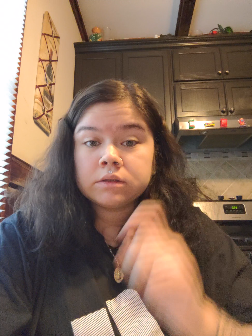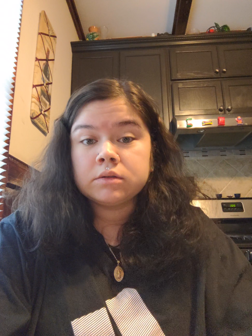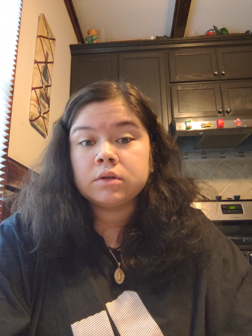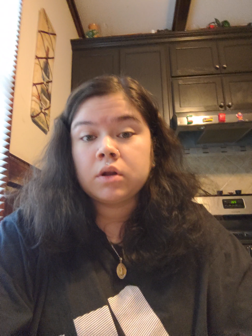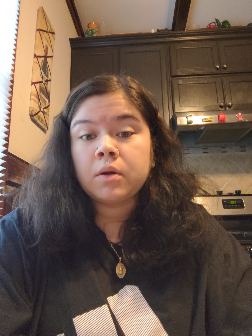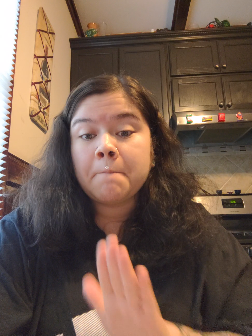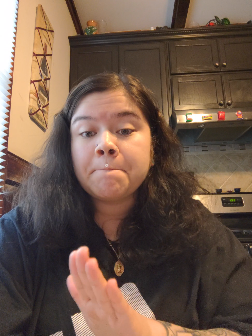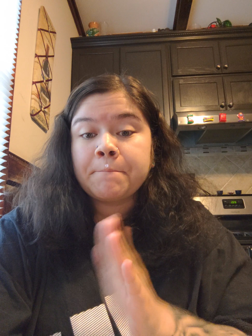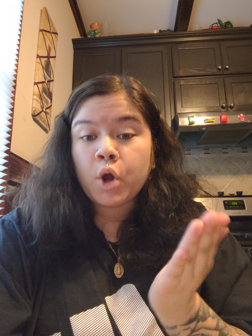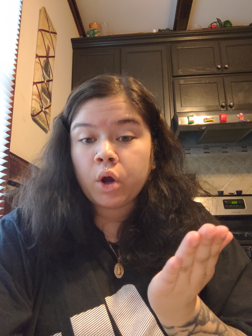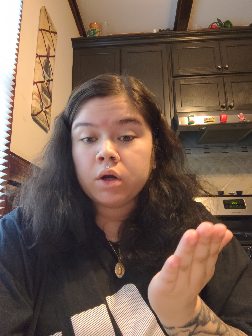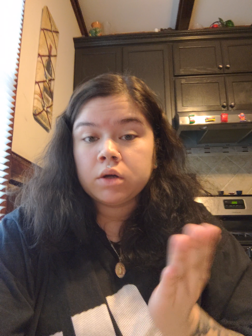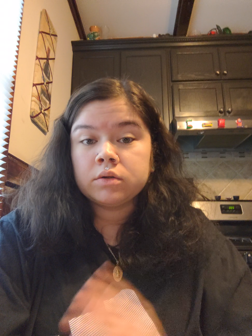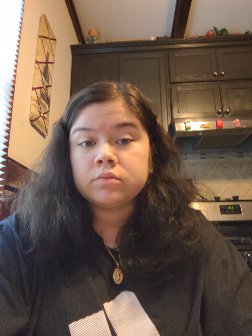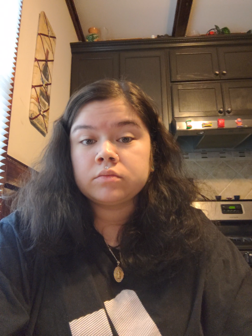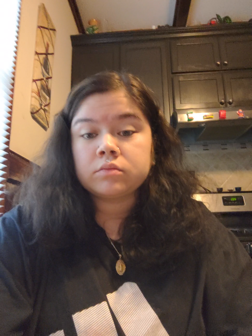book